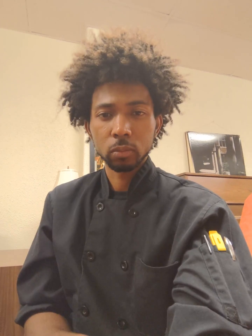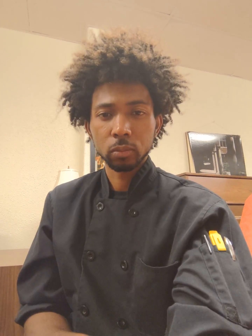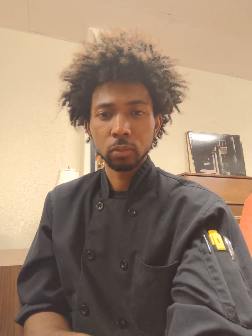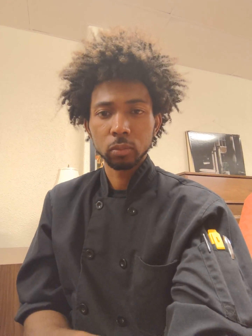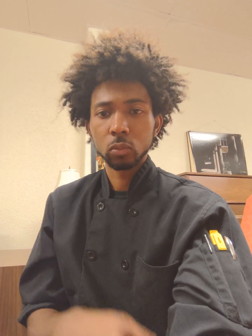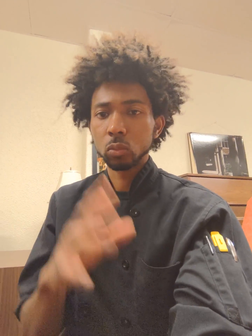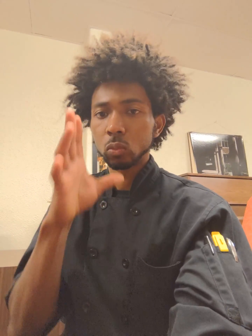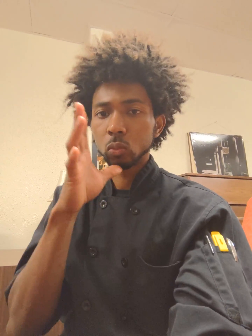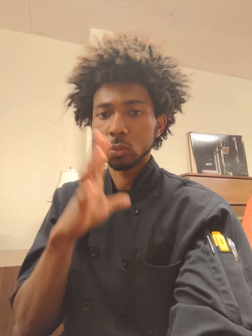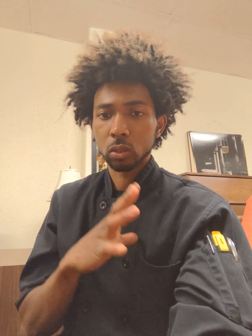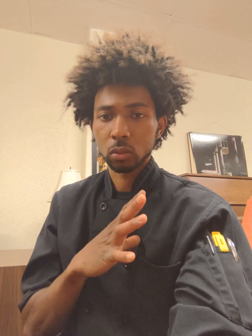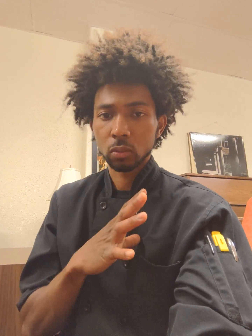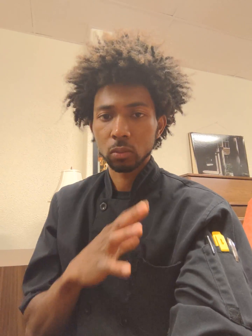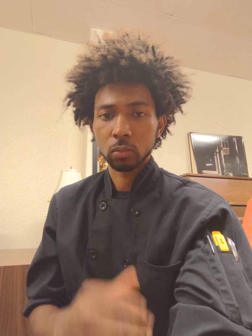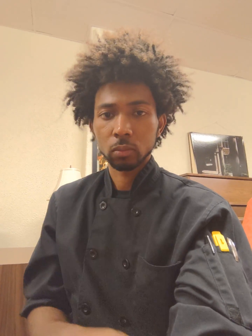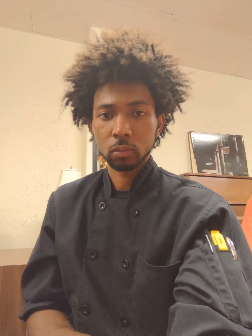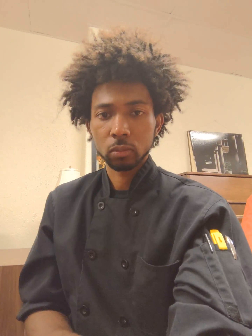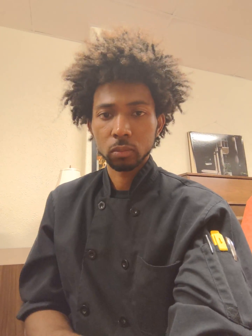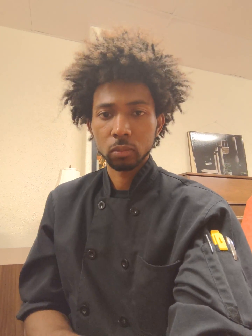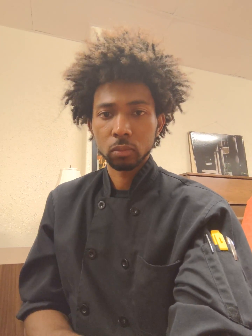lady